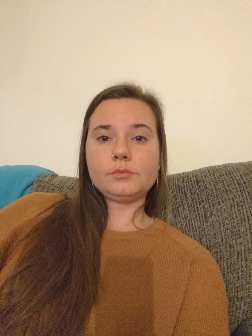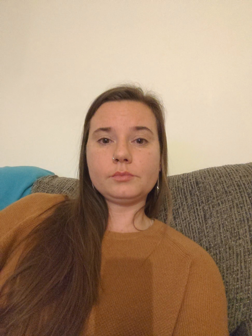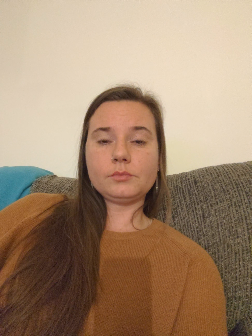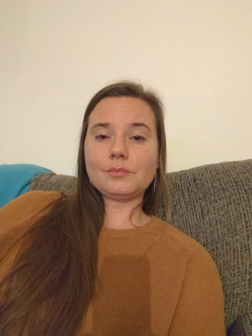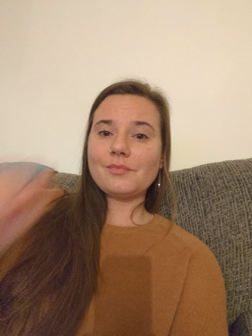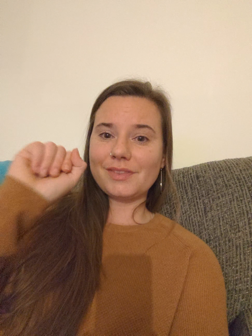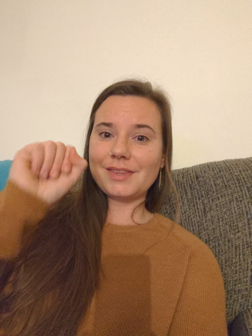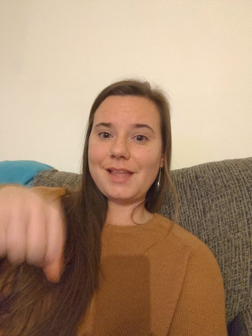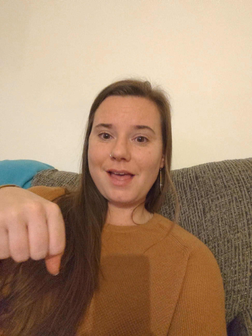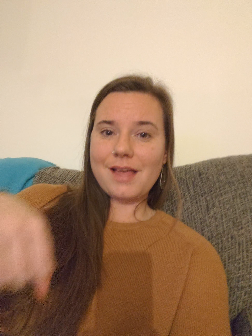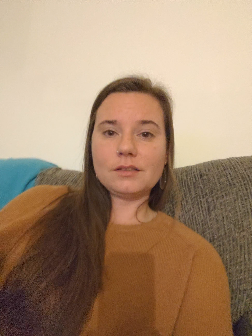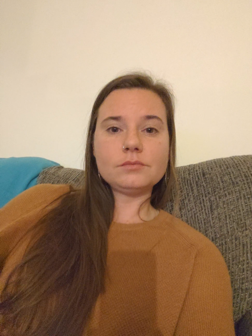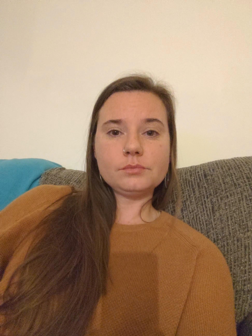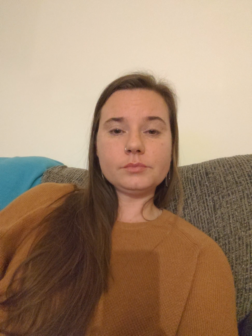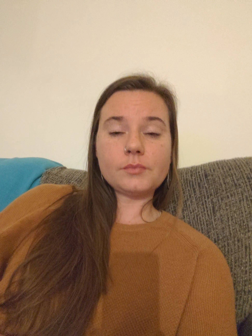can